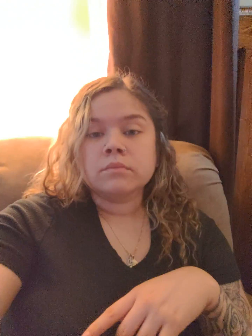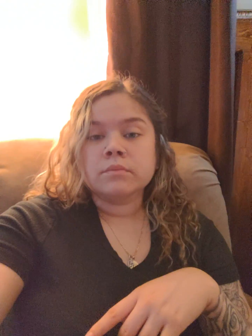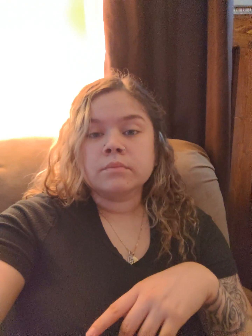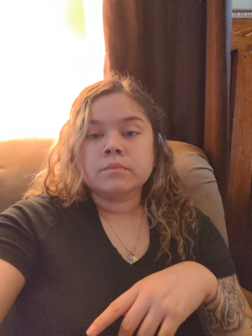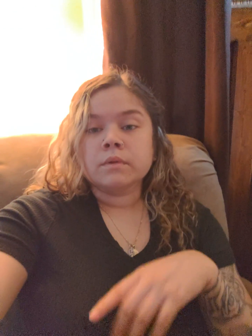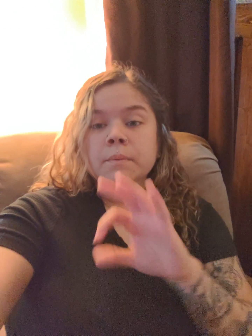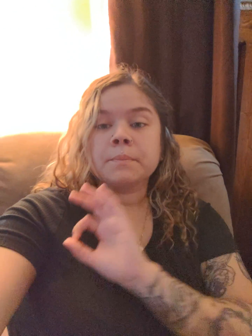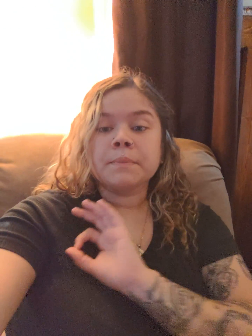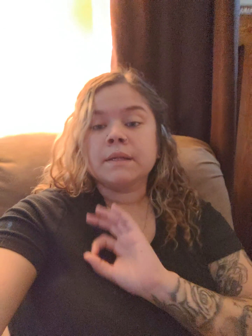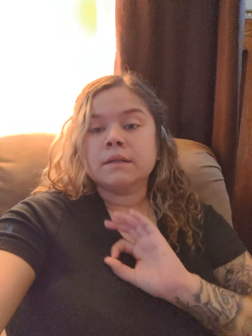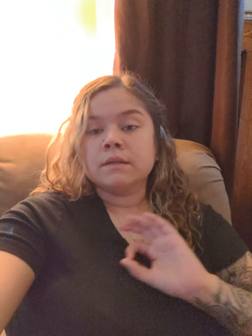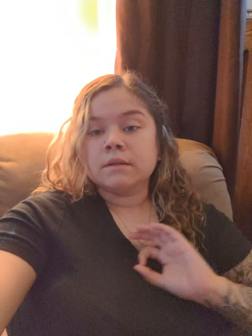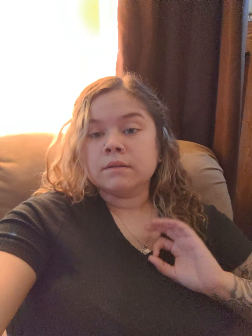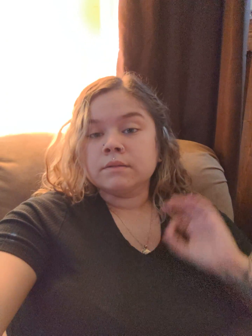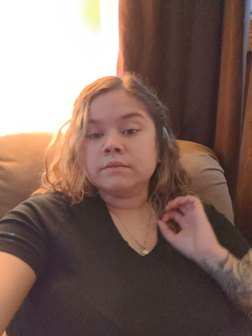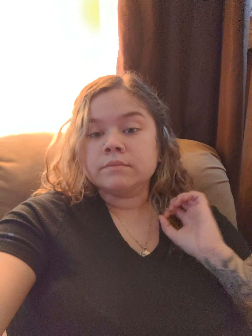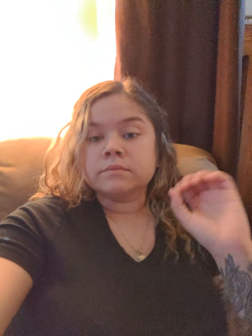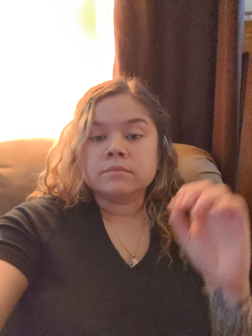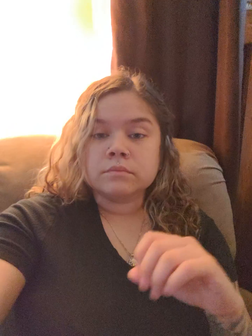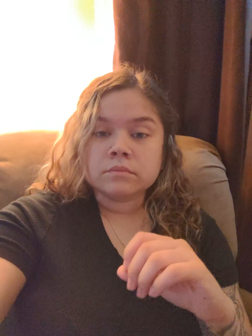beads